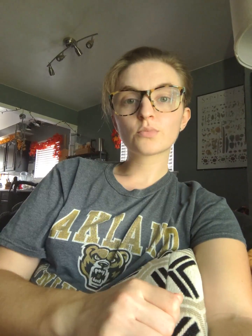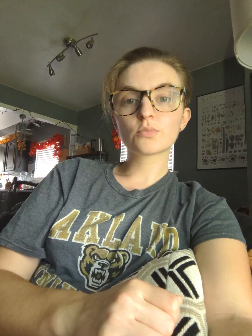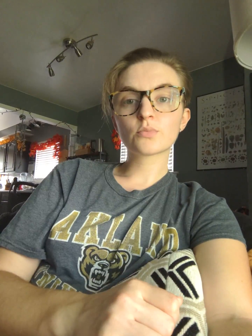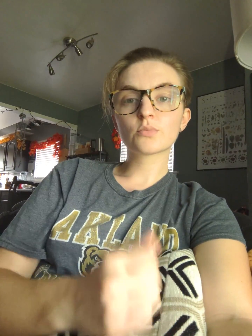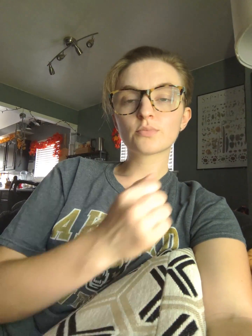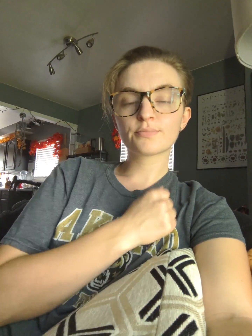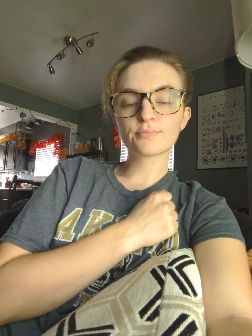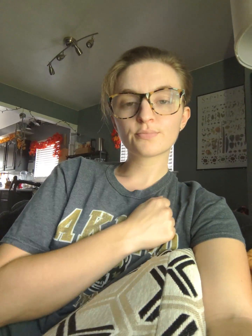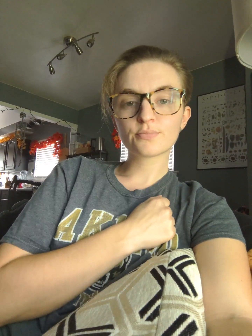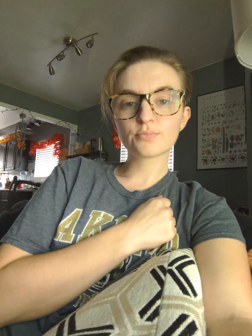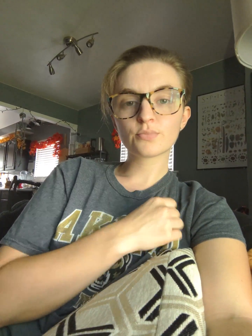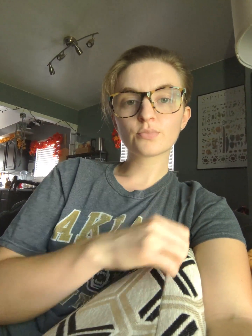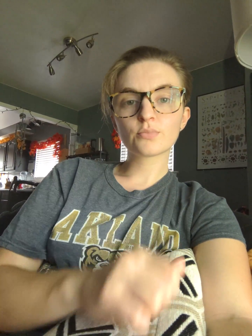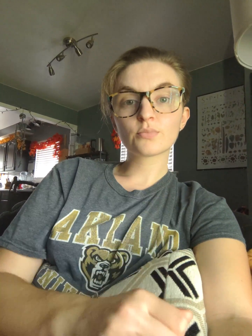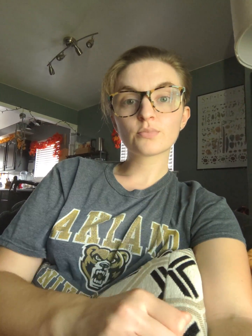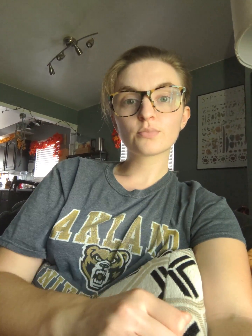hug